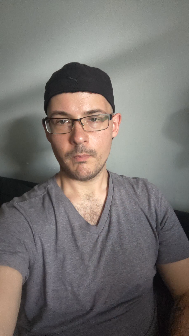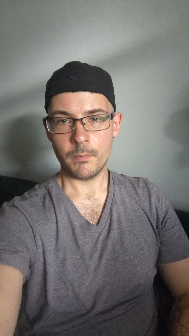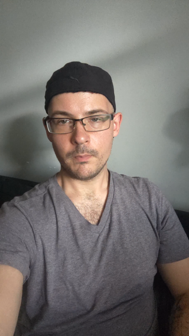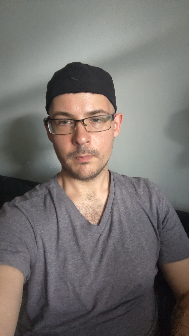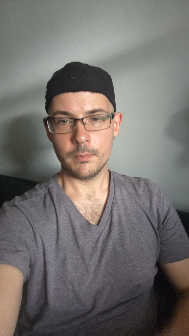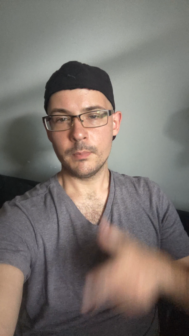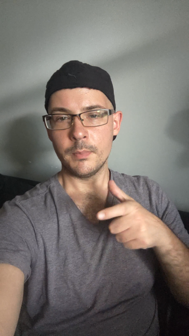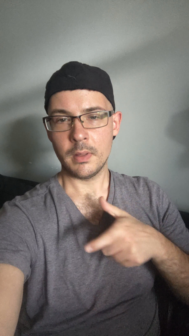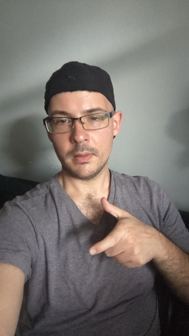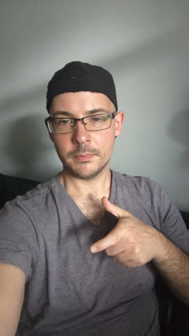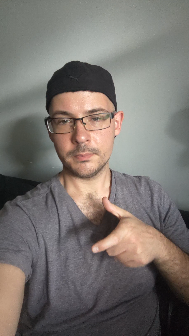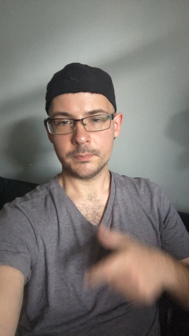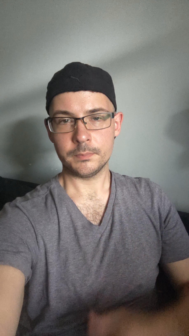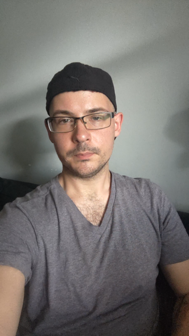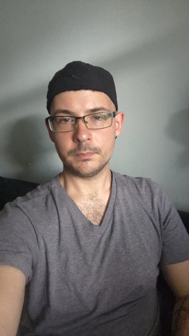plate